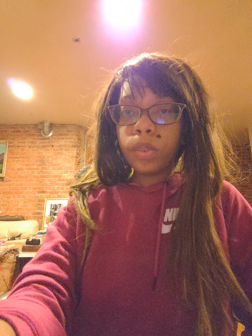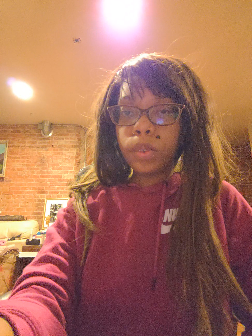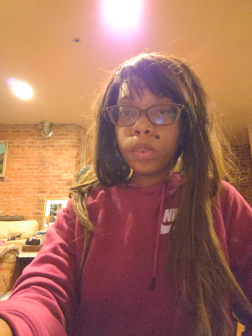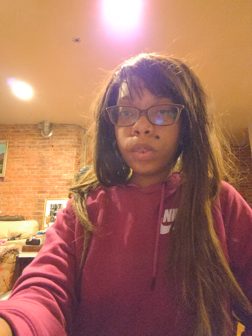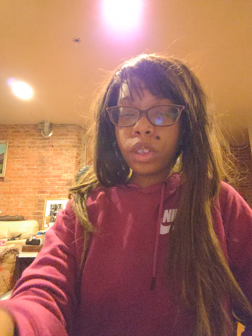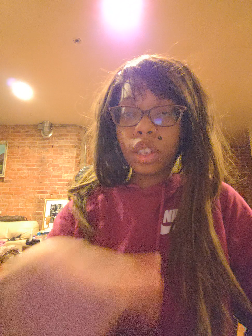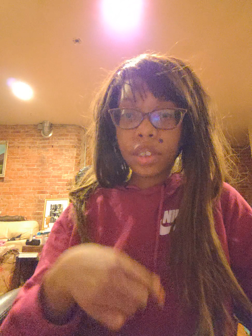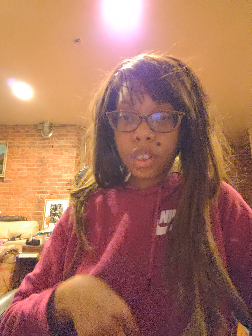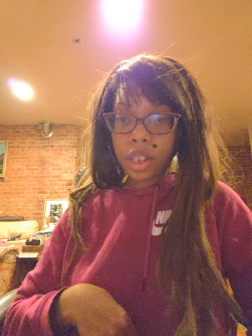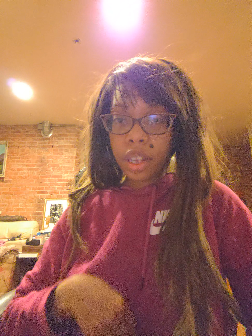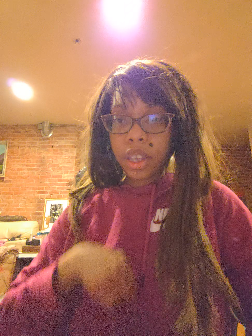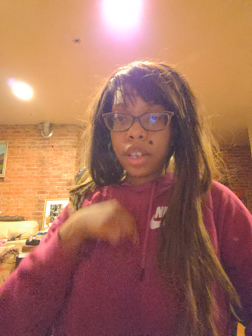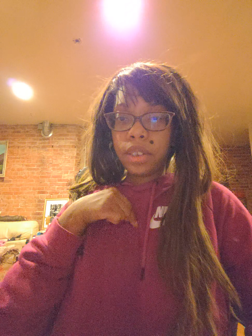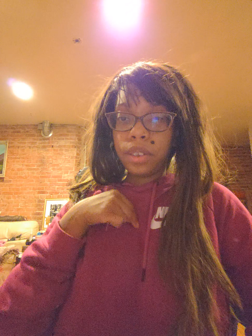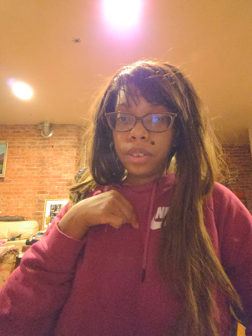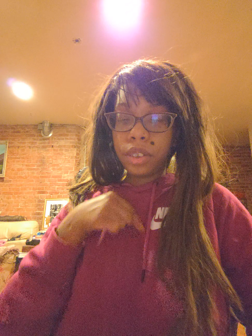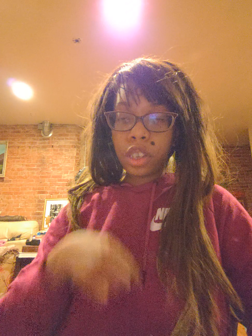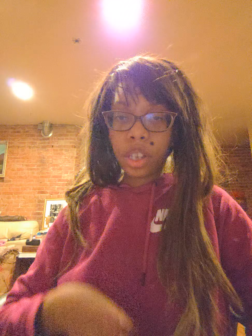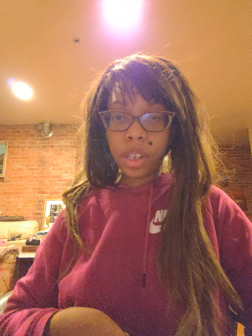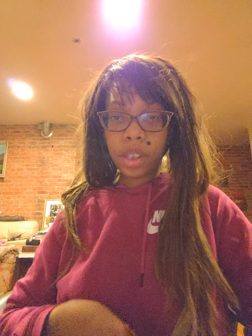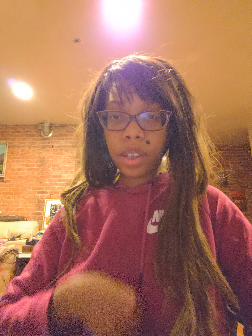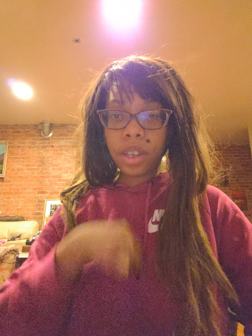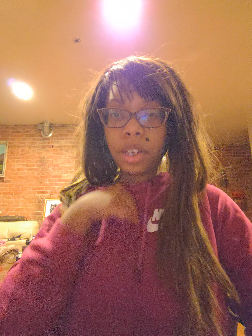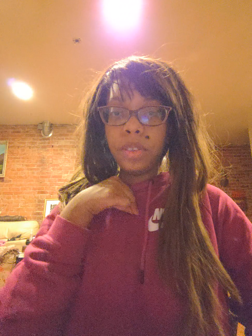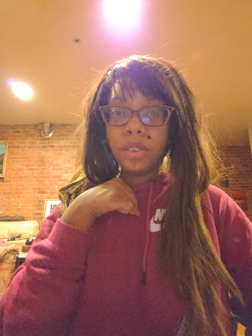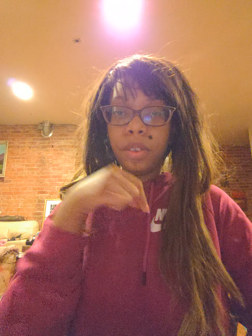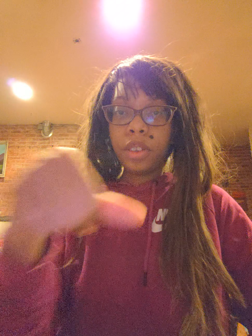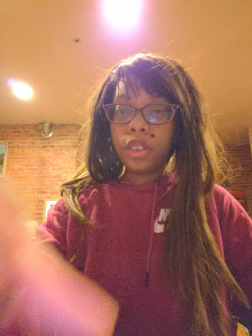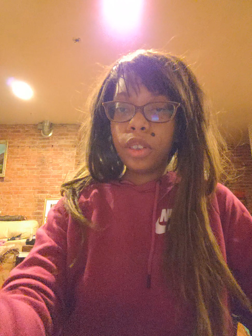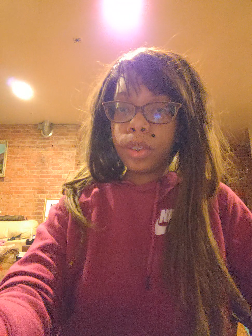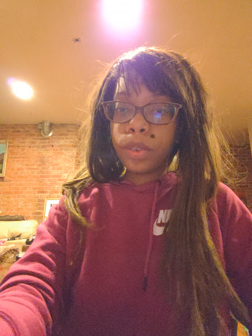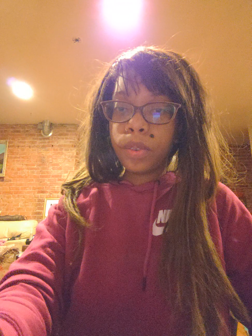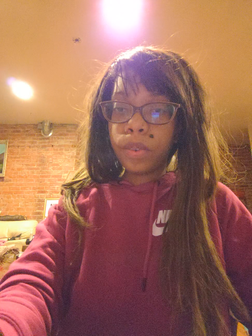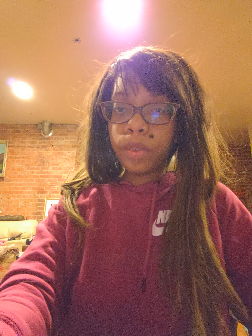zipper